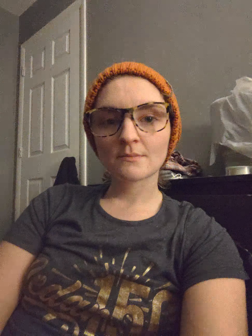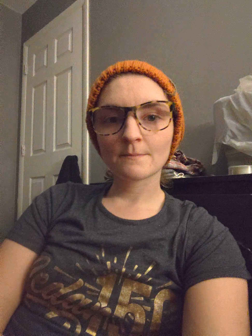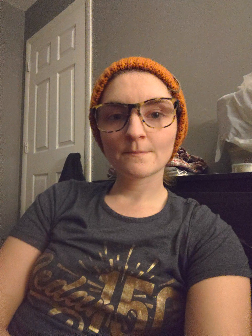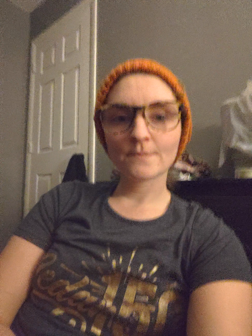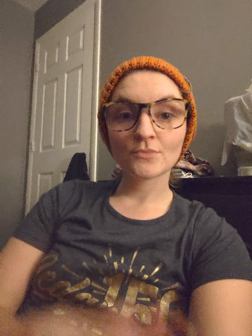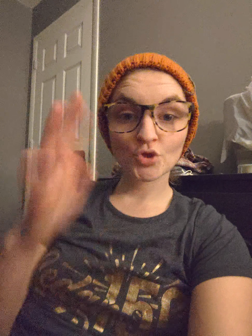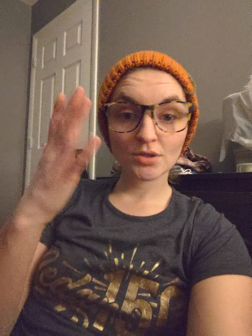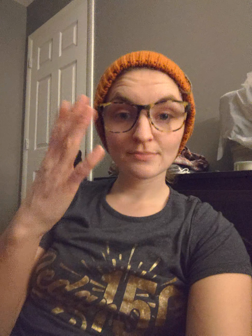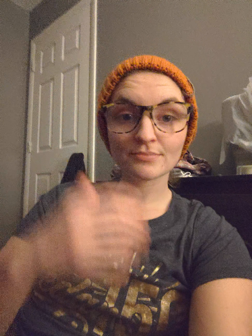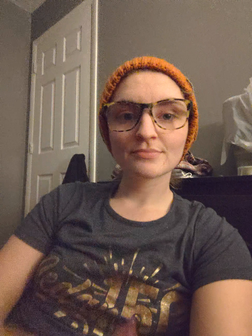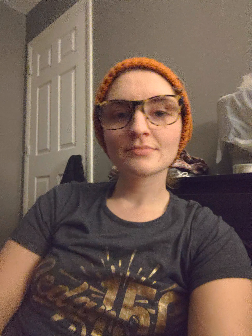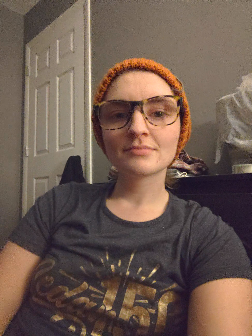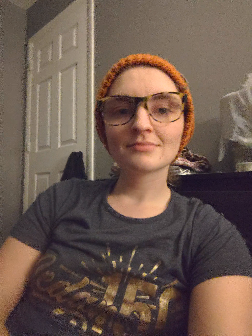tree